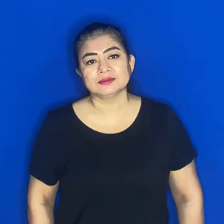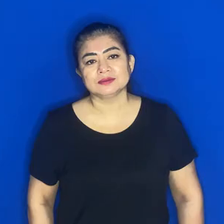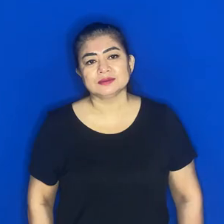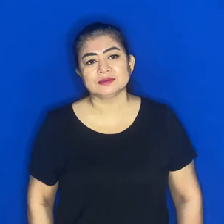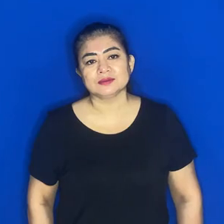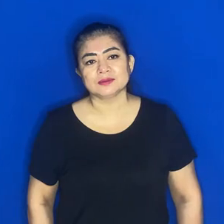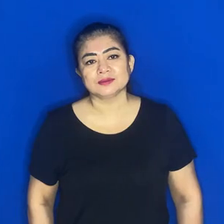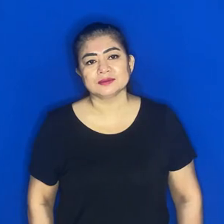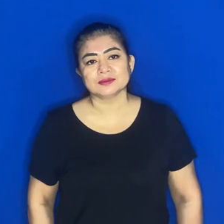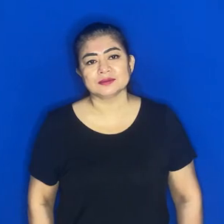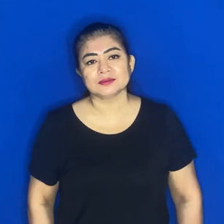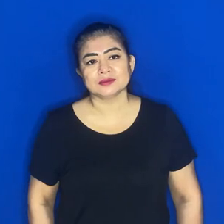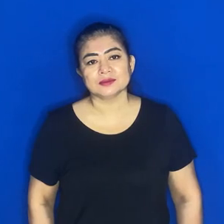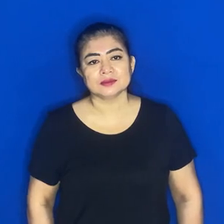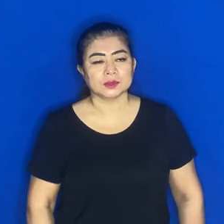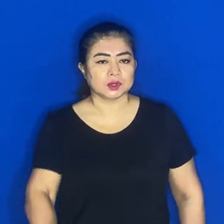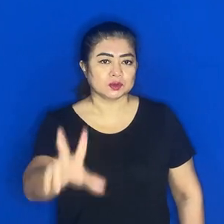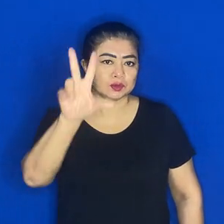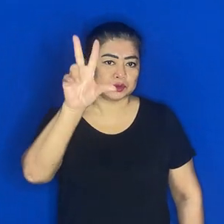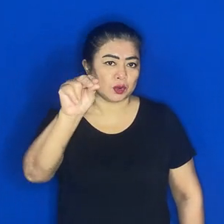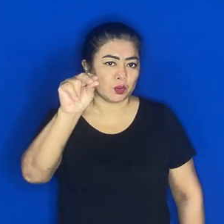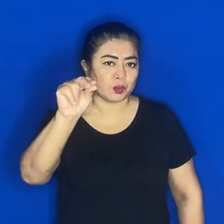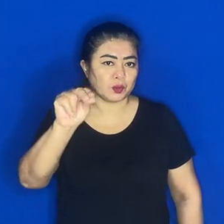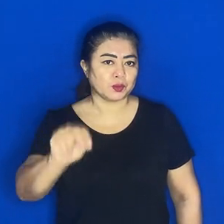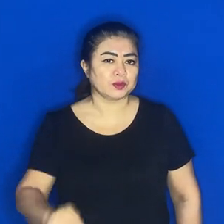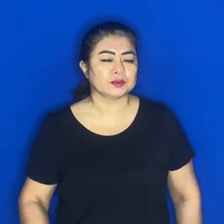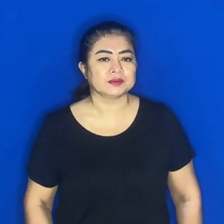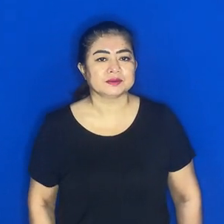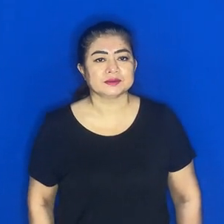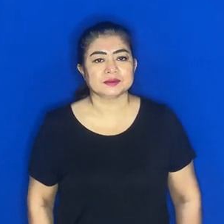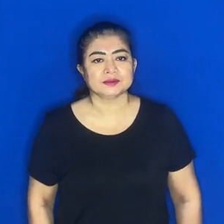no